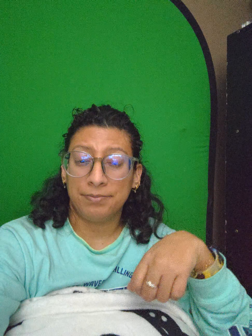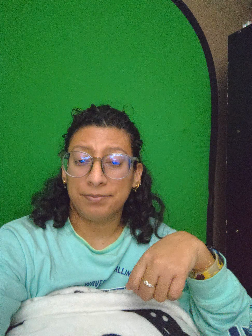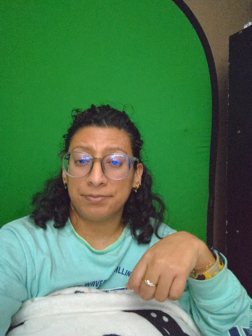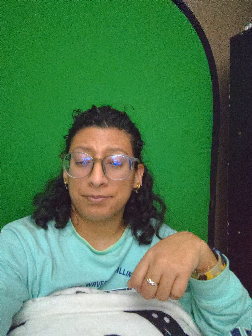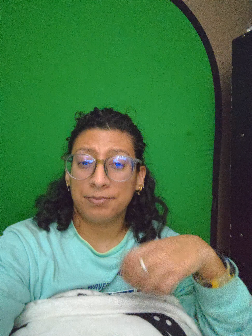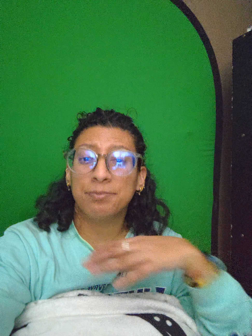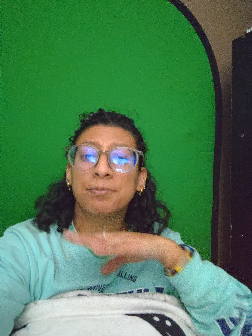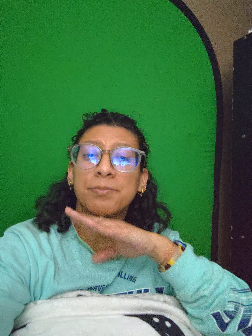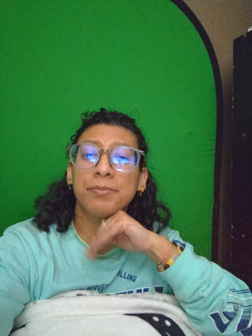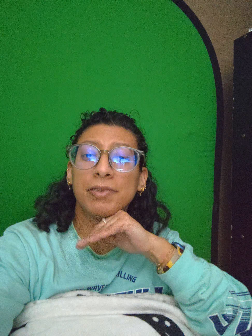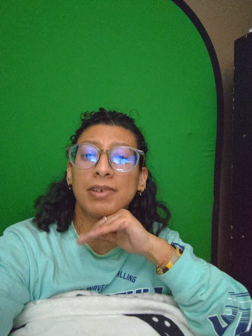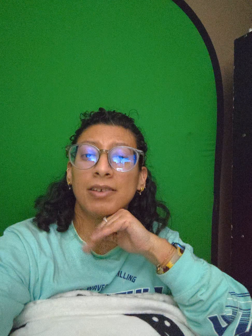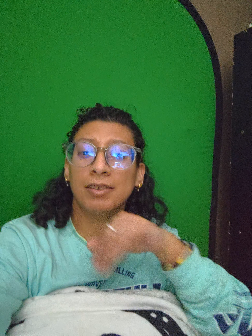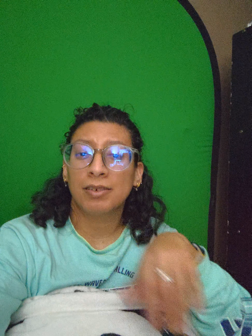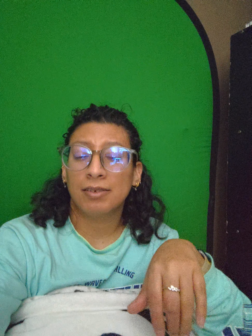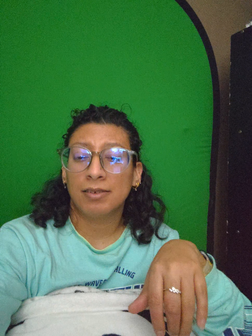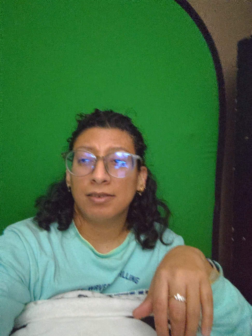pig